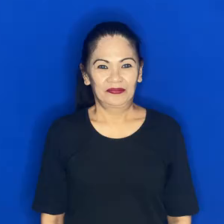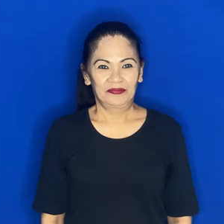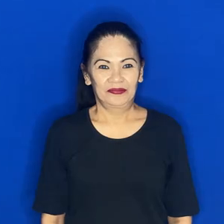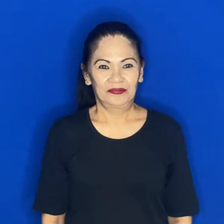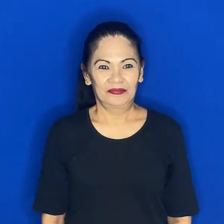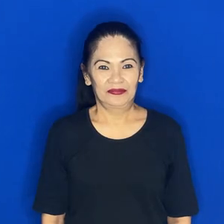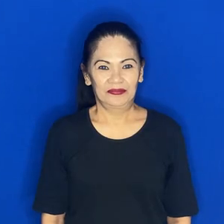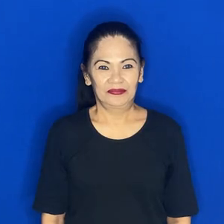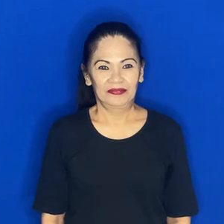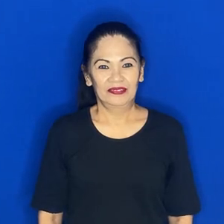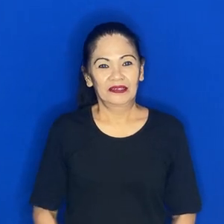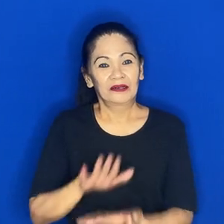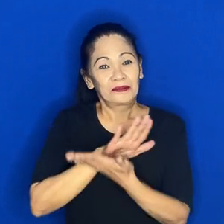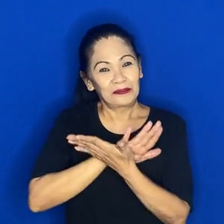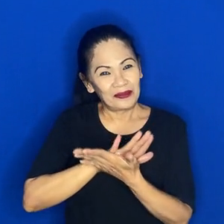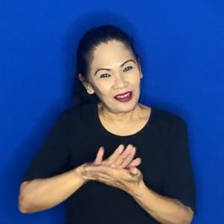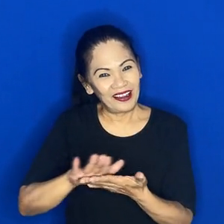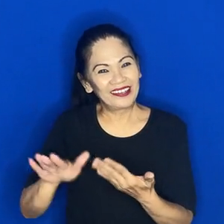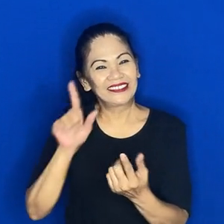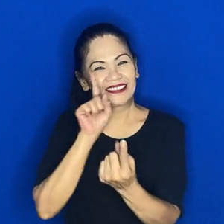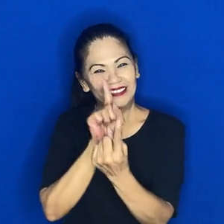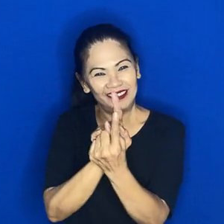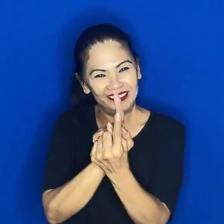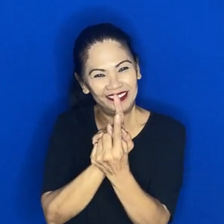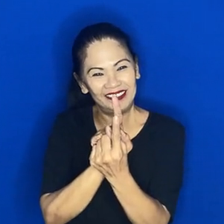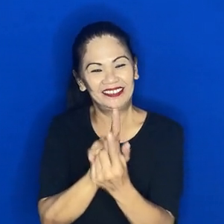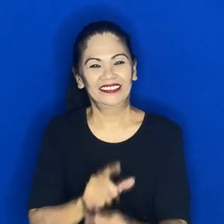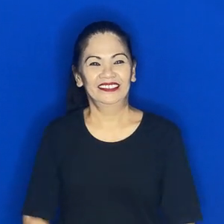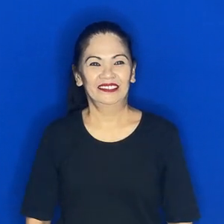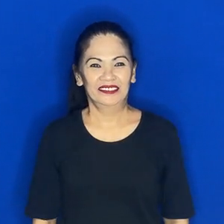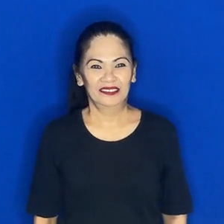nice to meet you